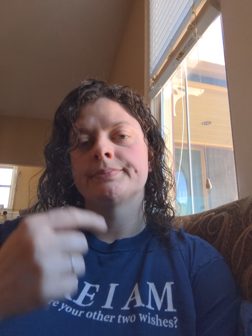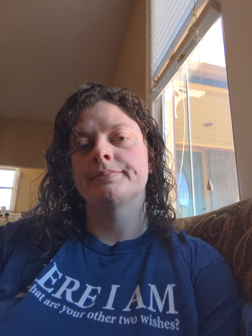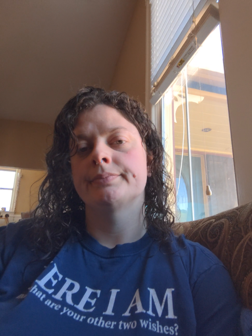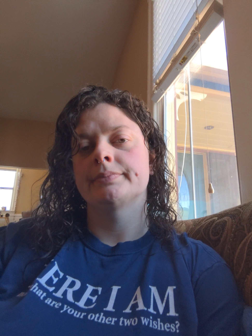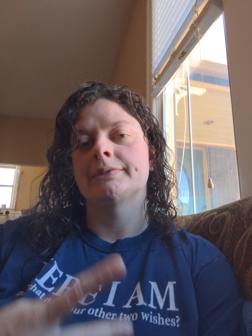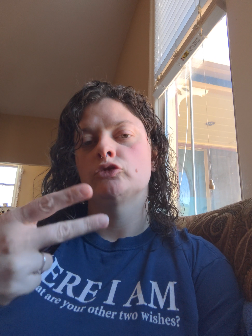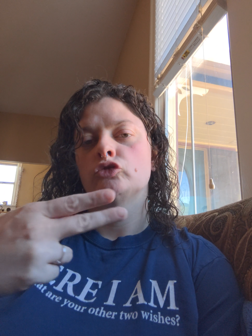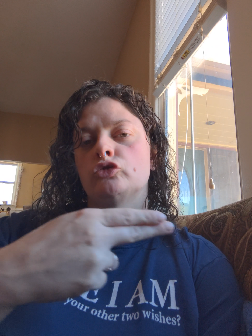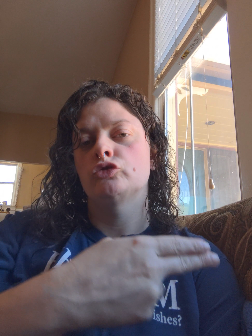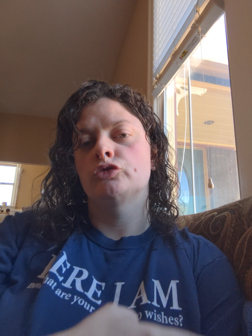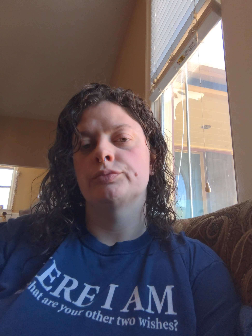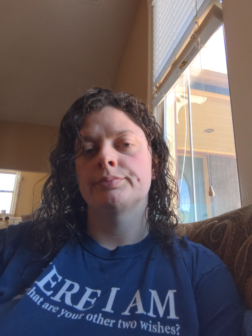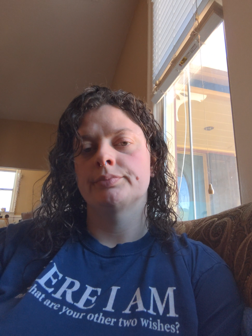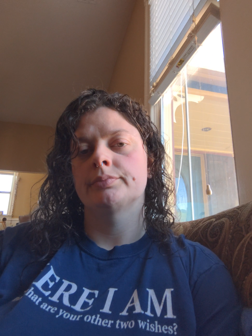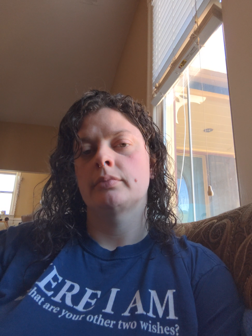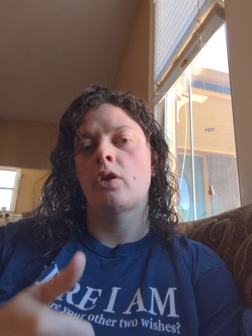scissors